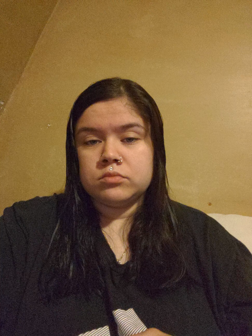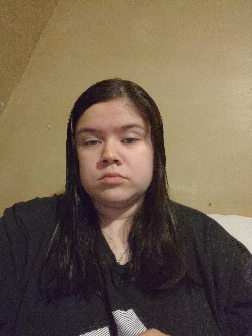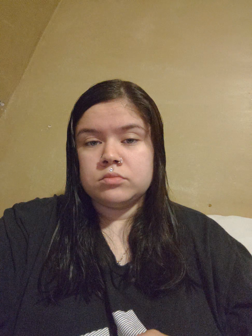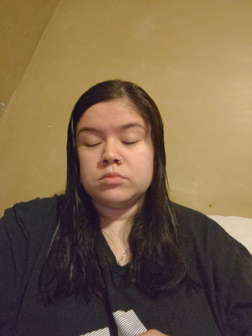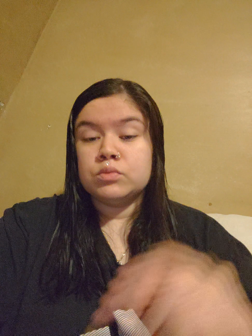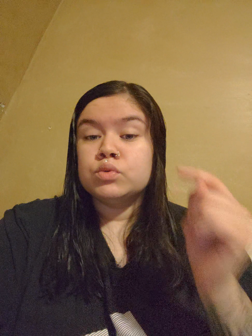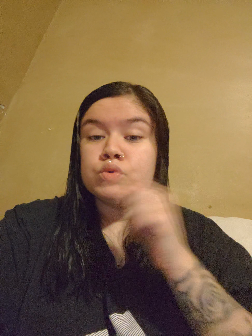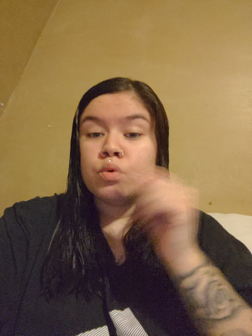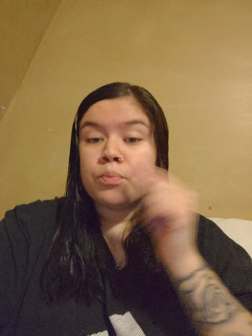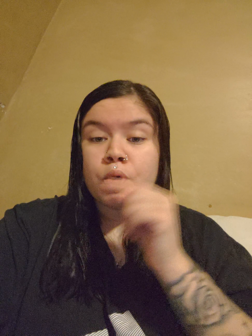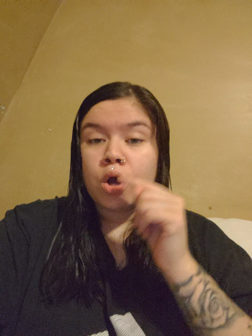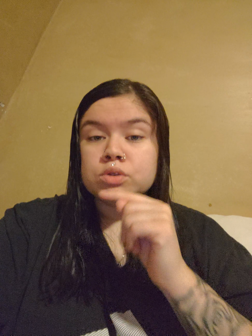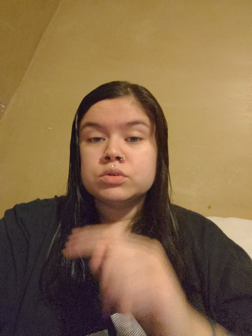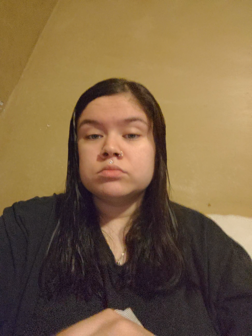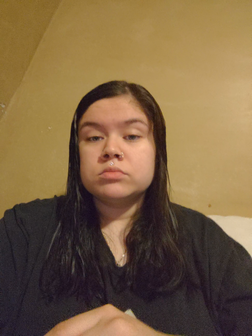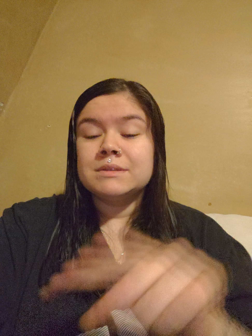toothbrush